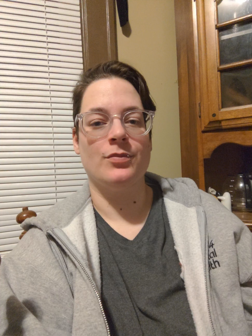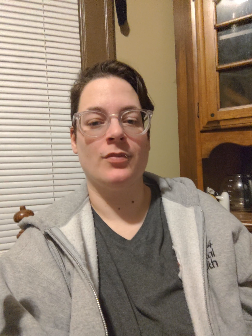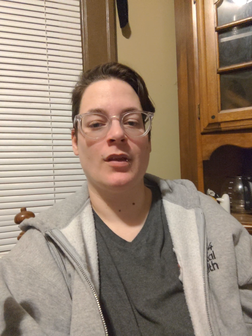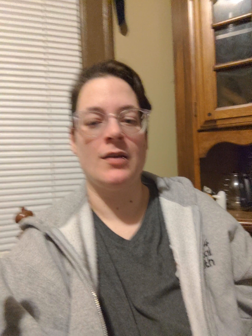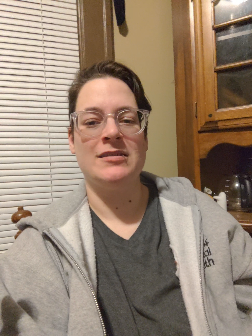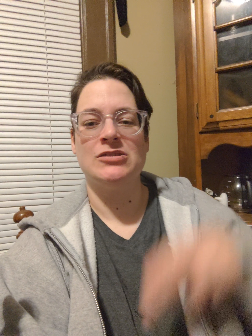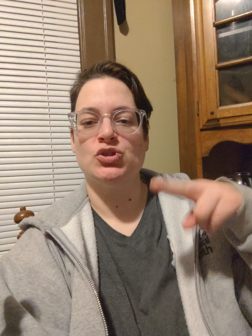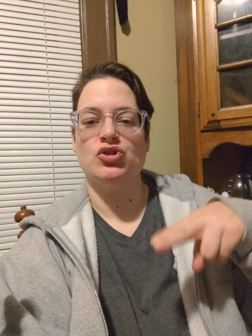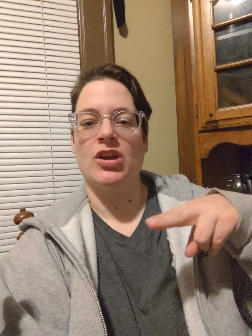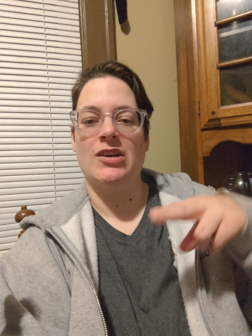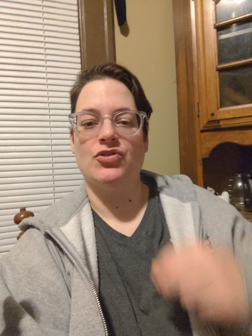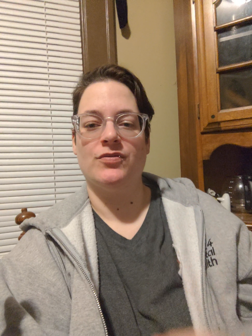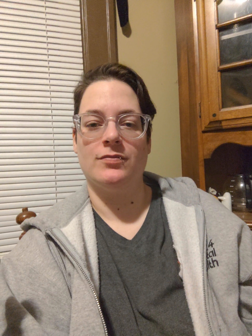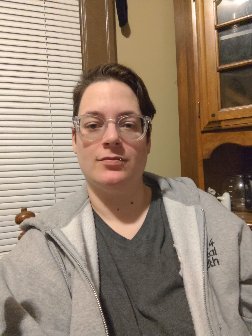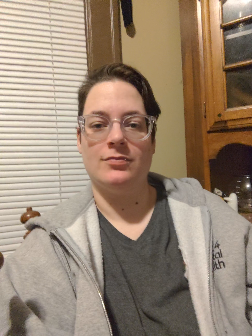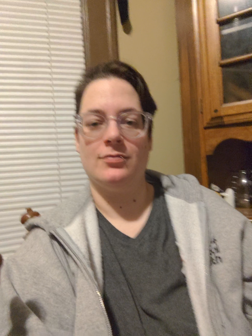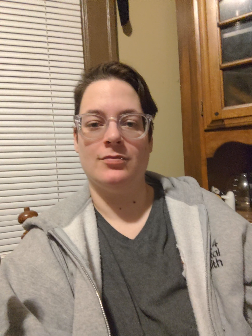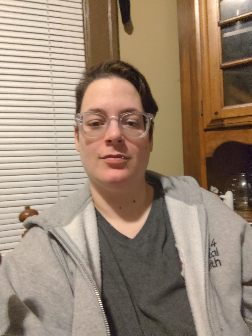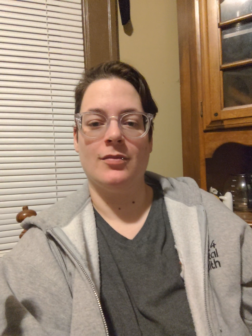chair